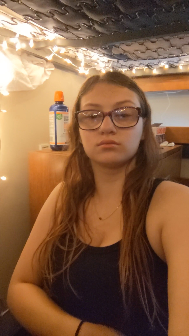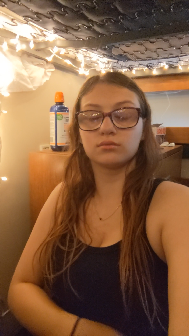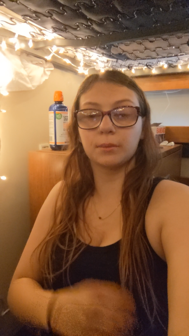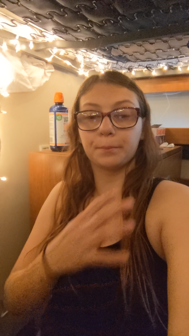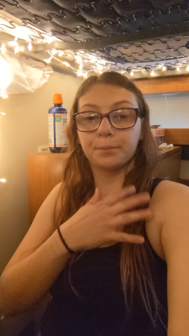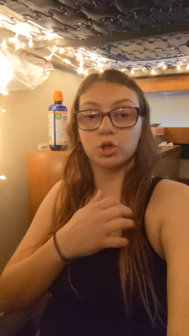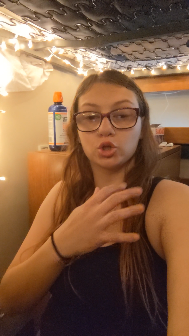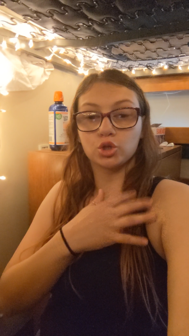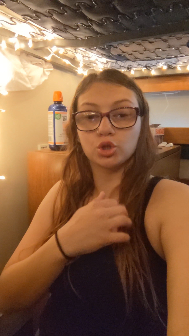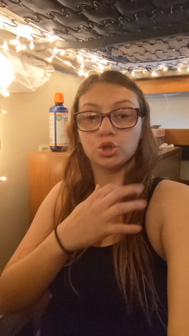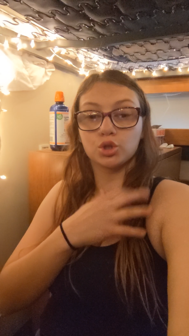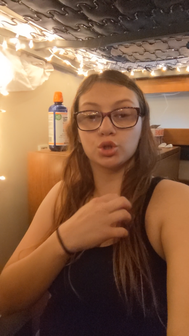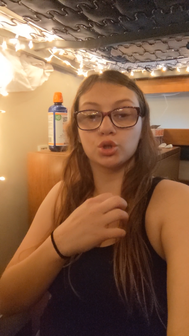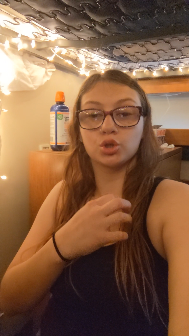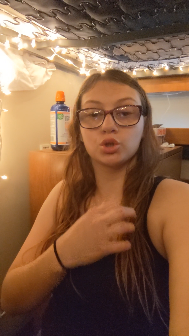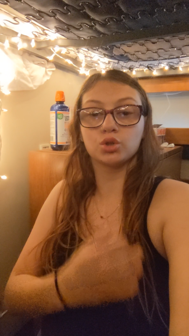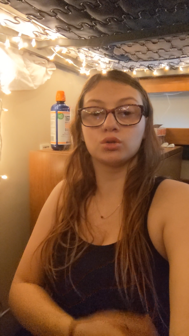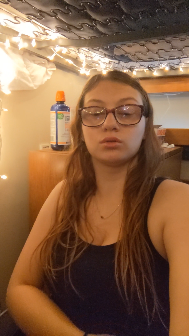bear